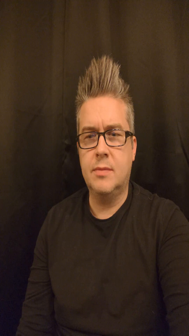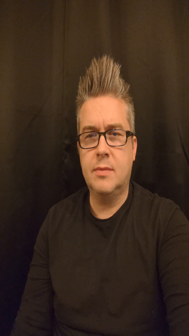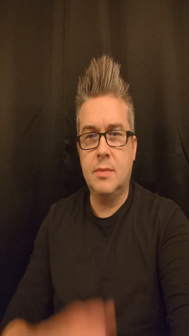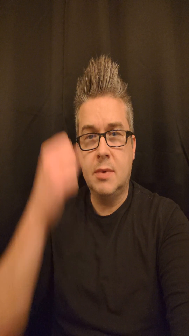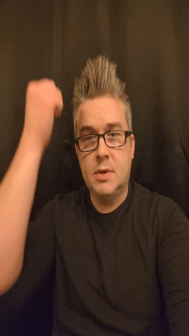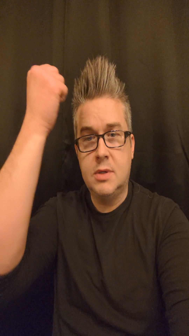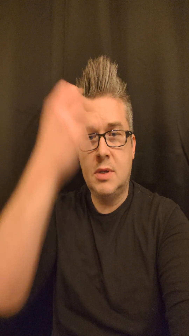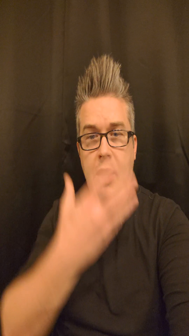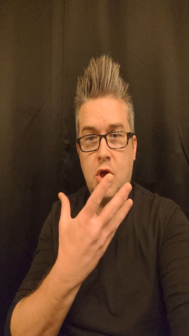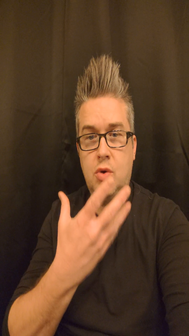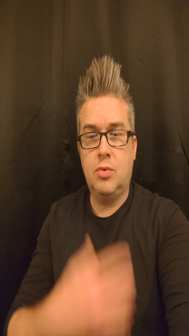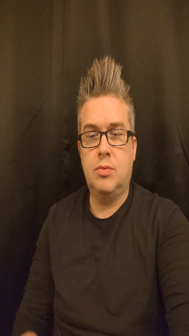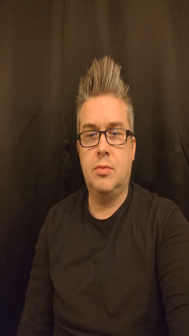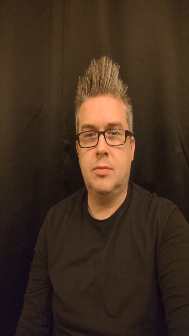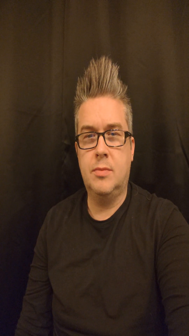shower